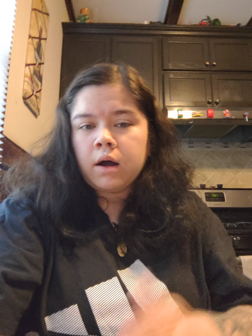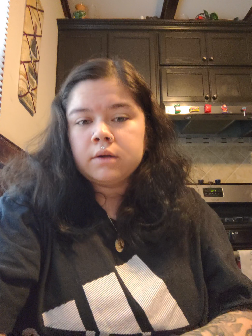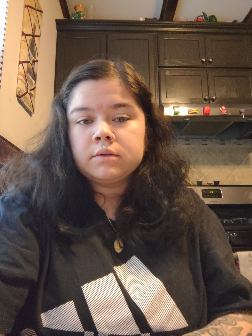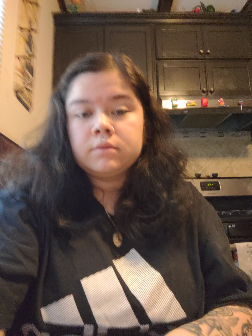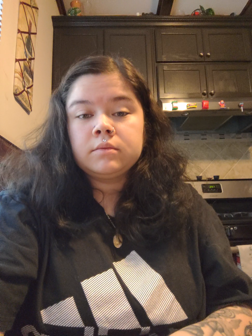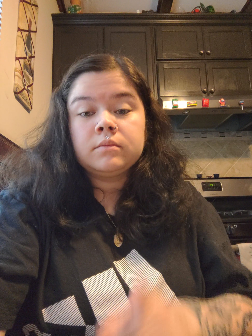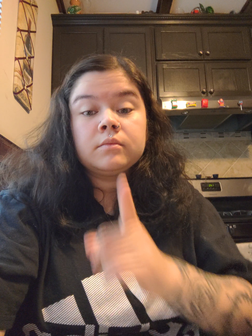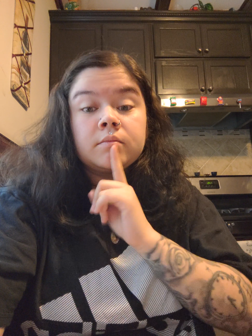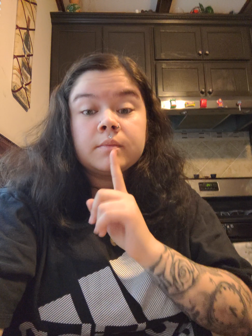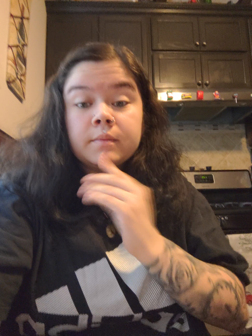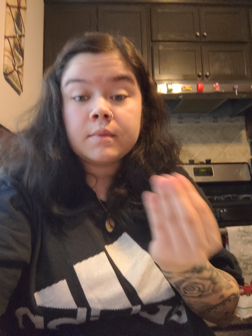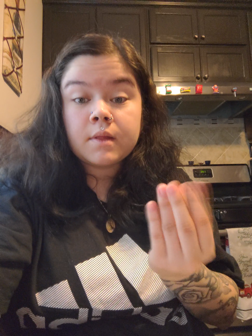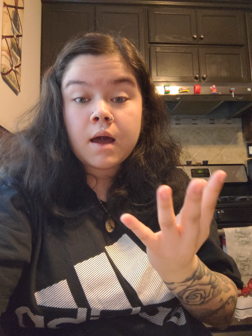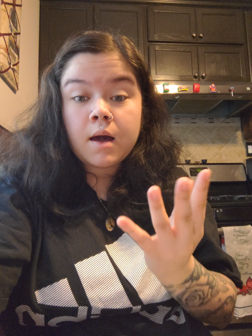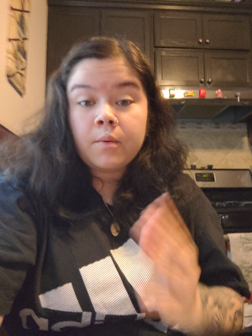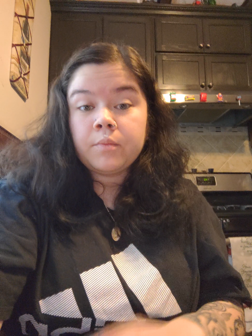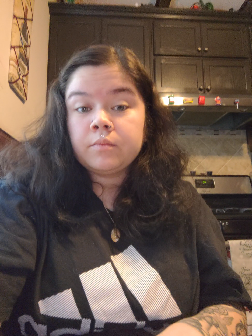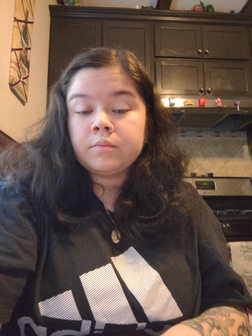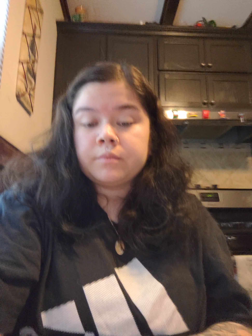lamp